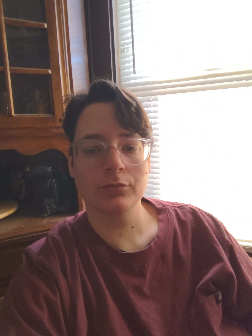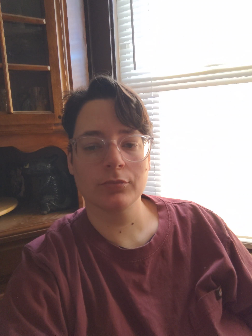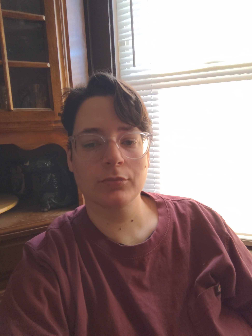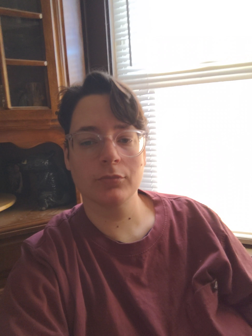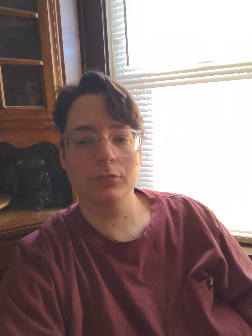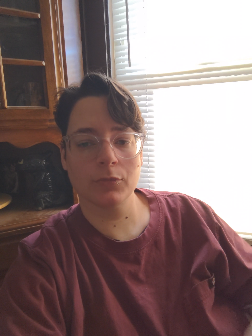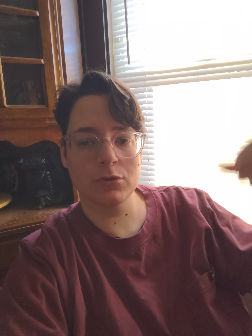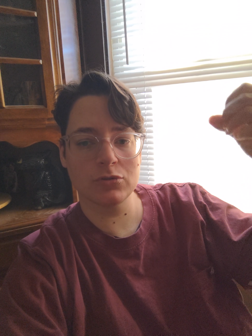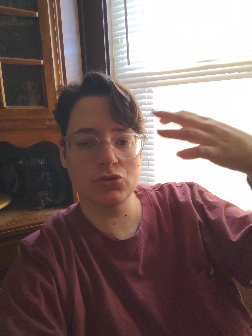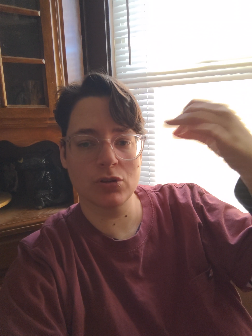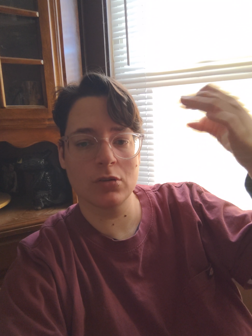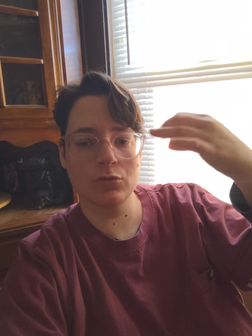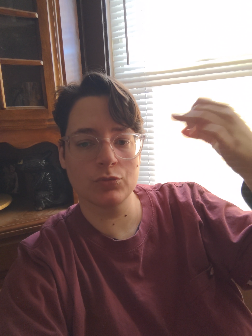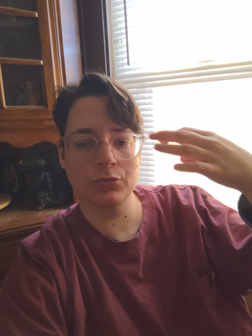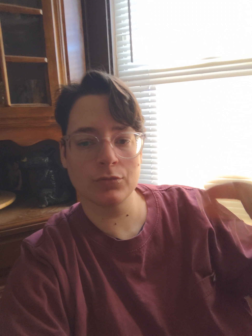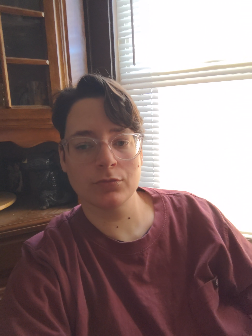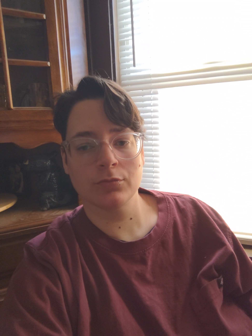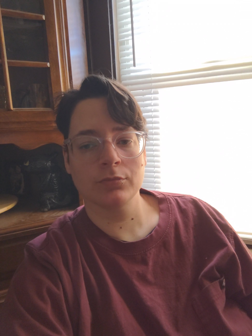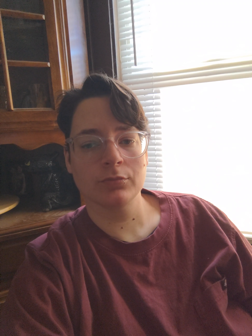shower